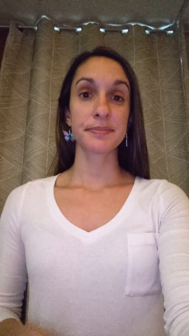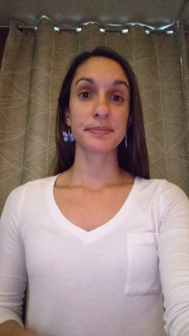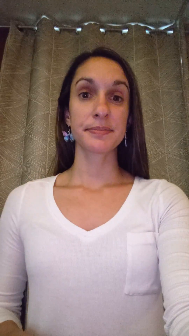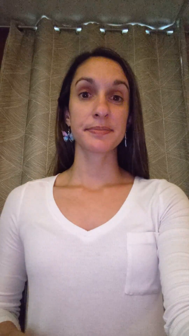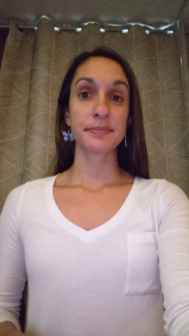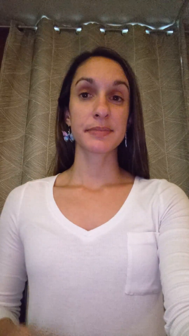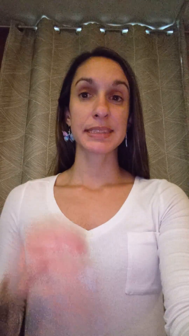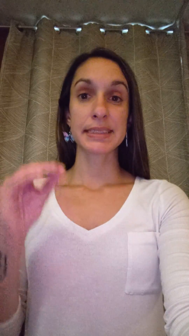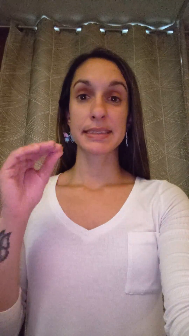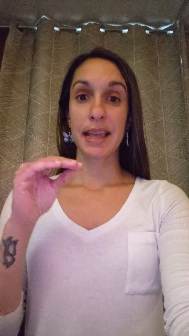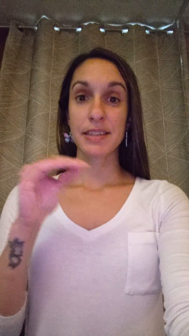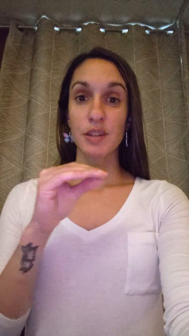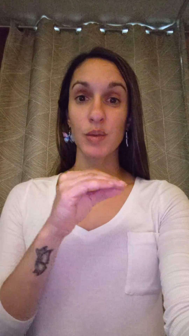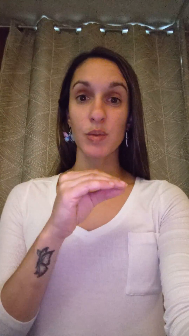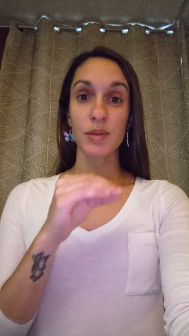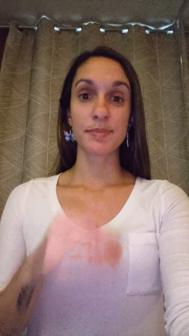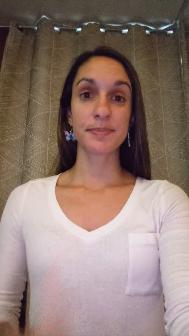dinosaur